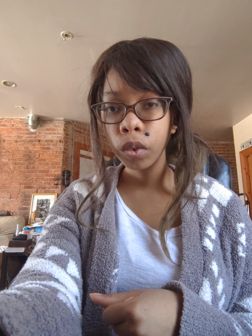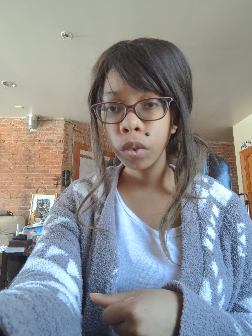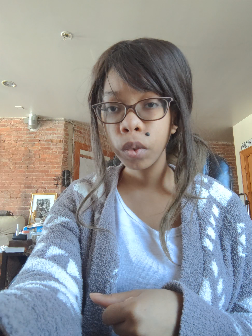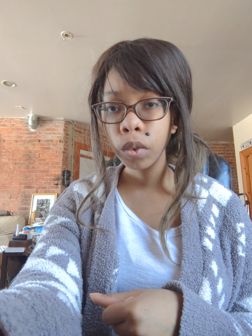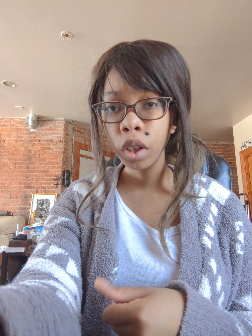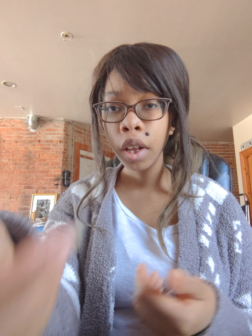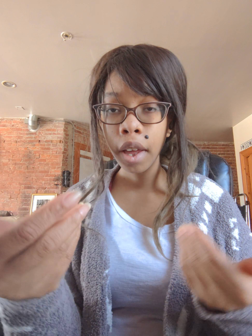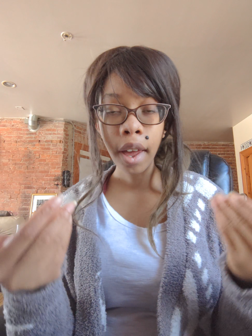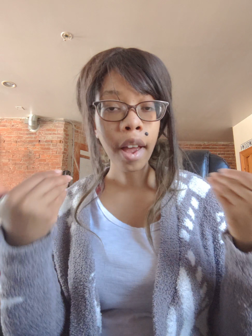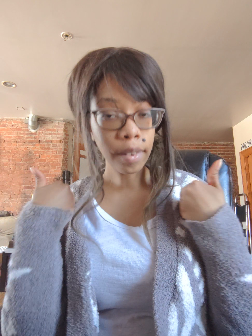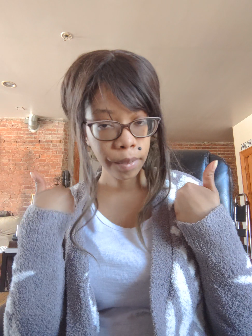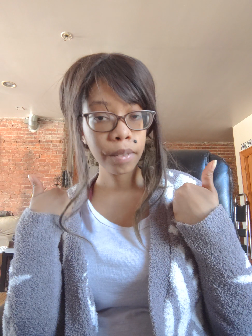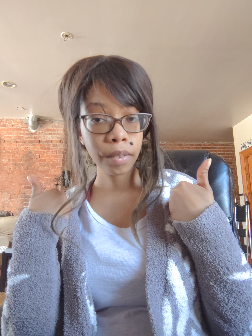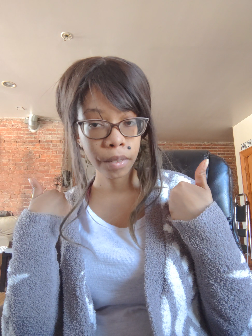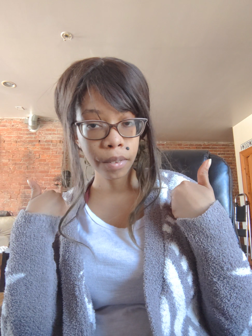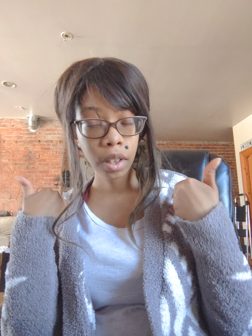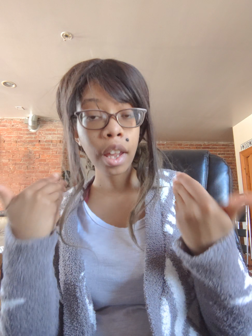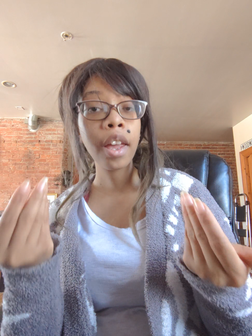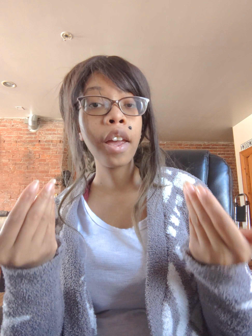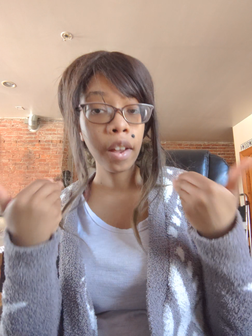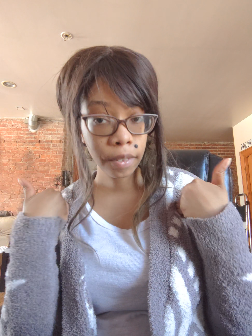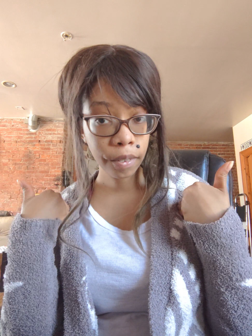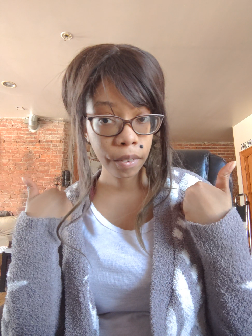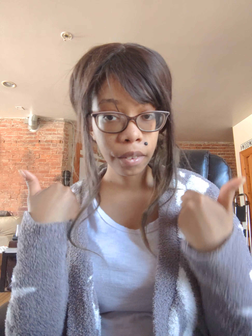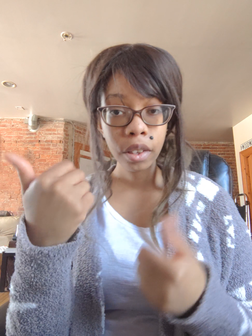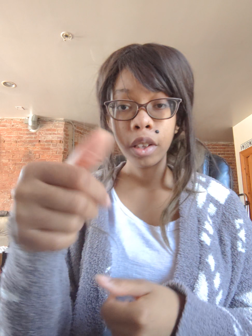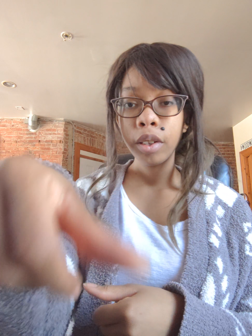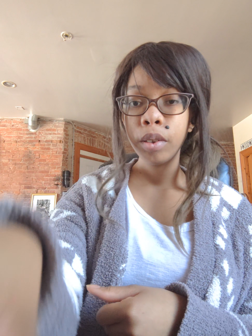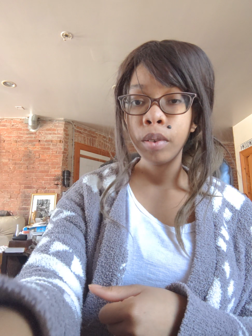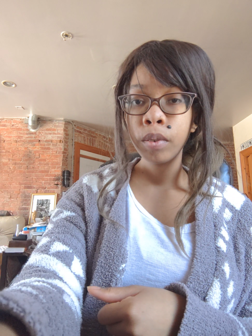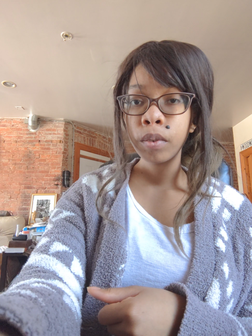have